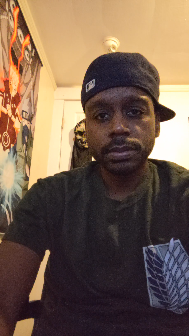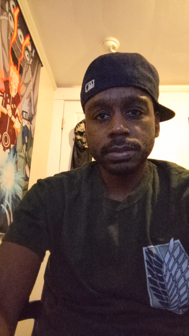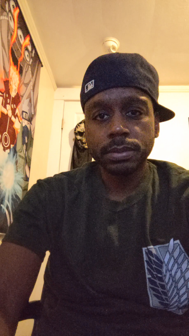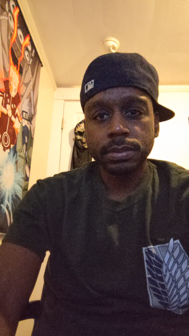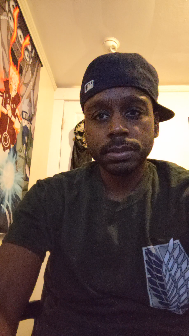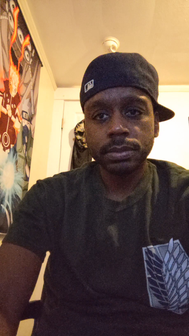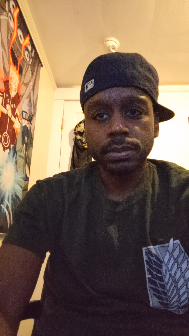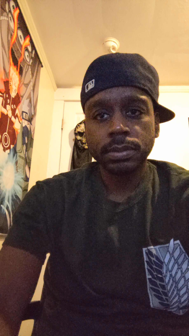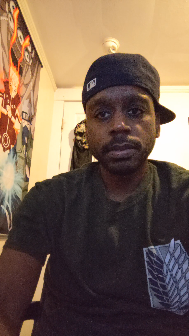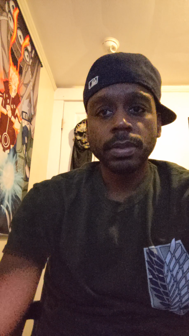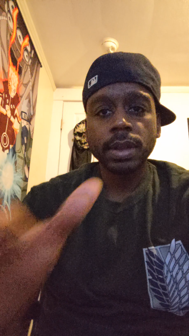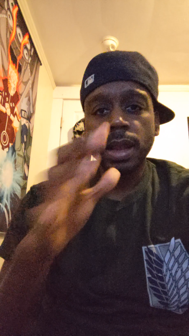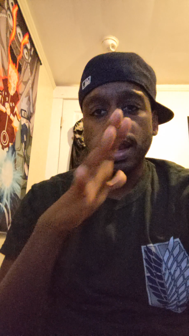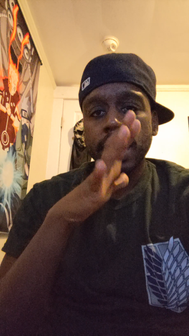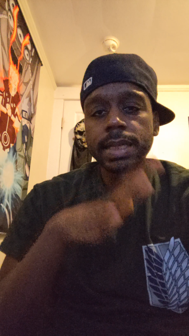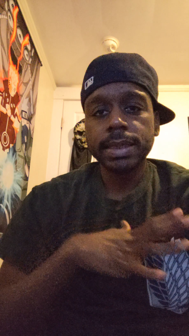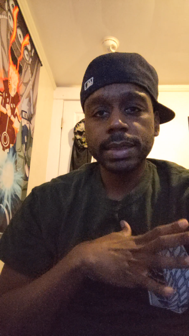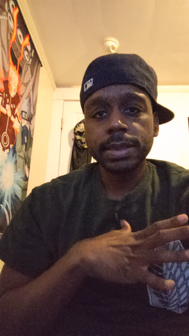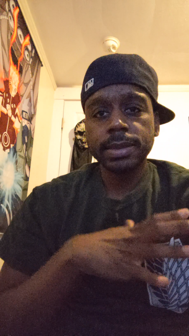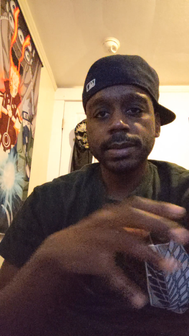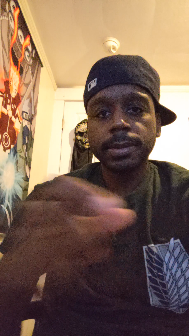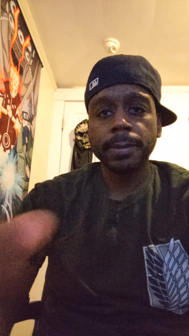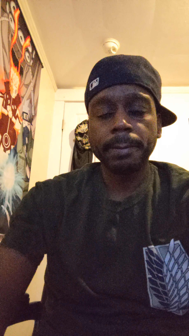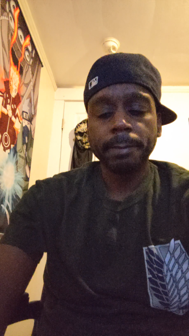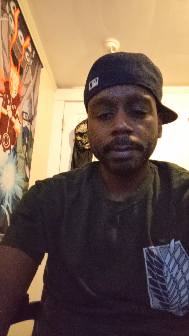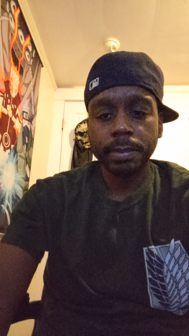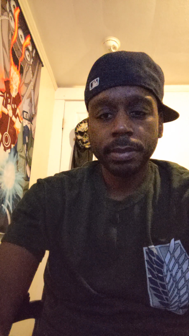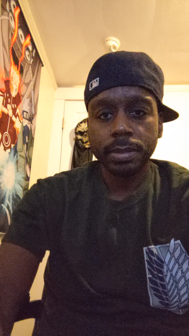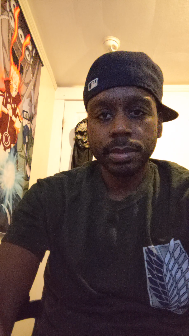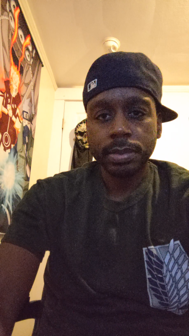lady